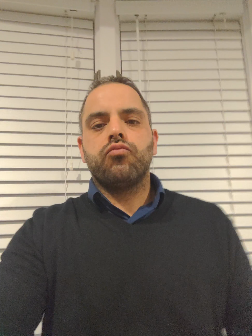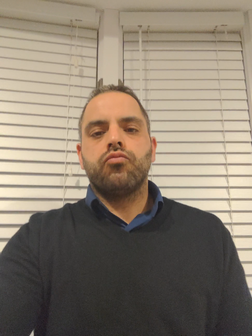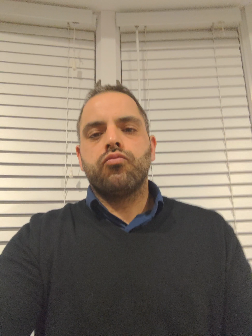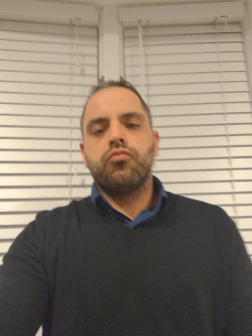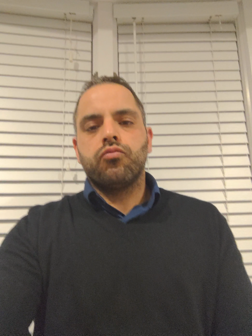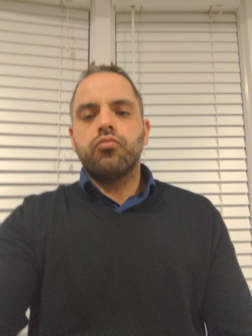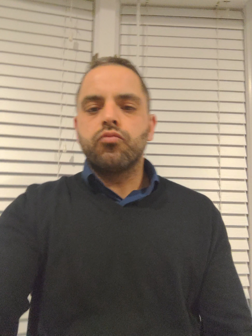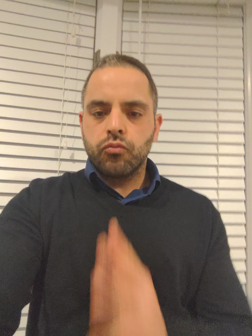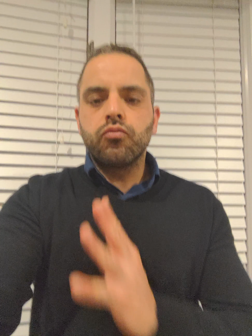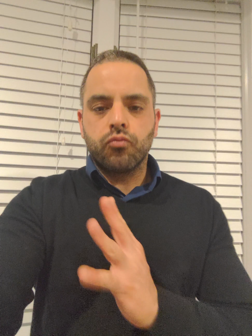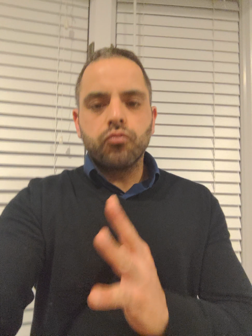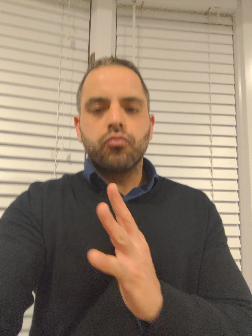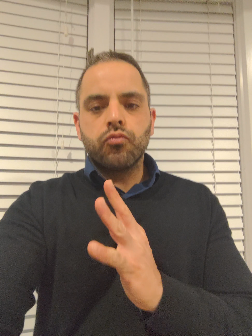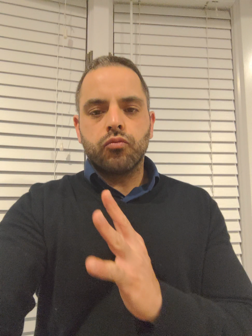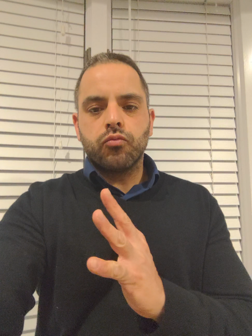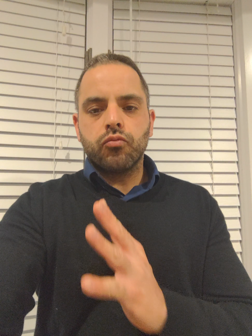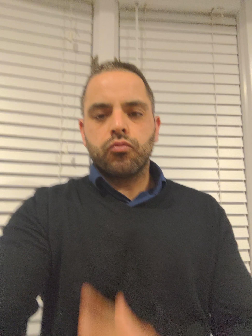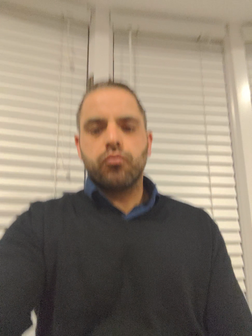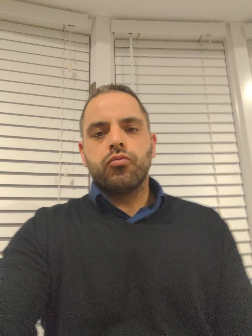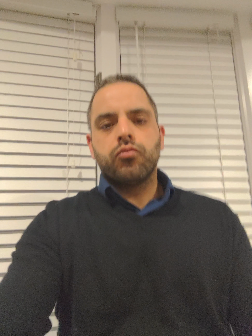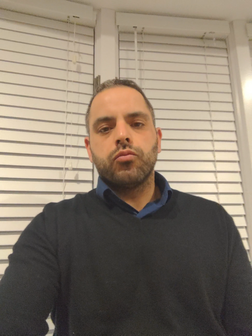fine